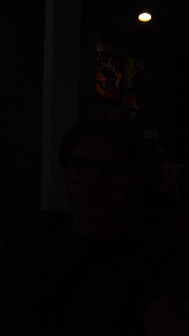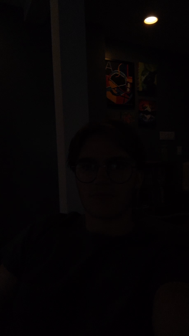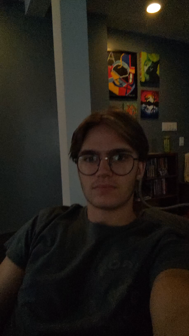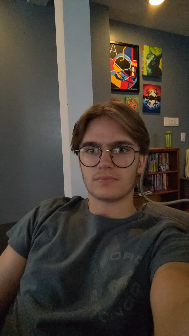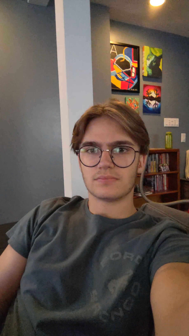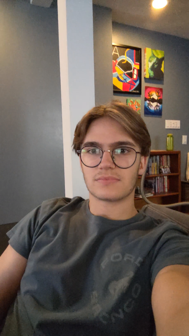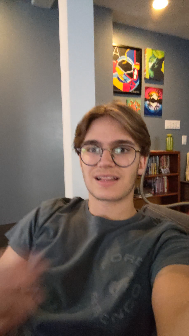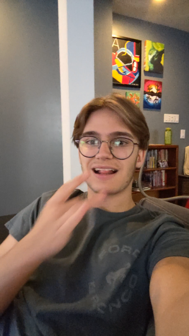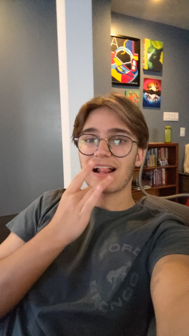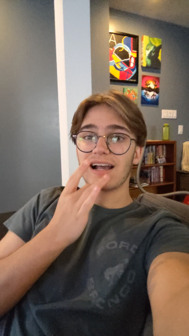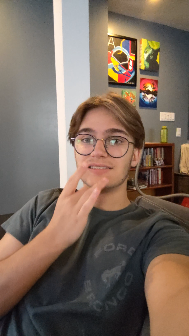light bulb